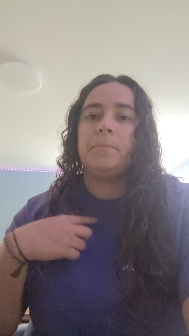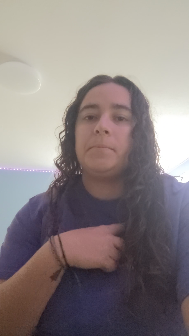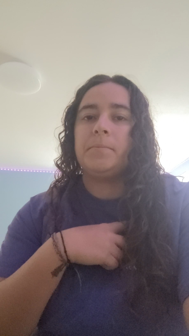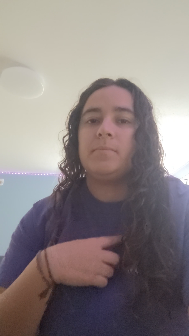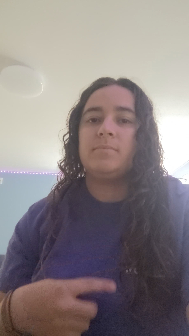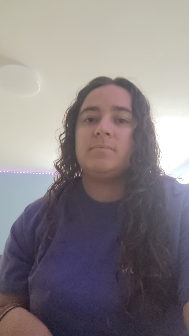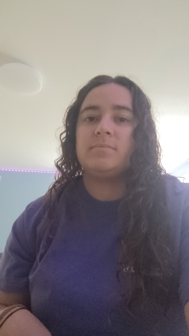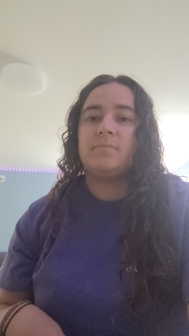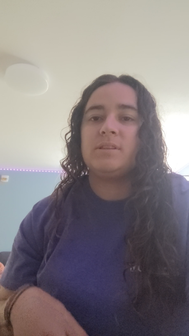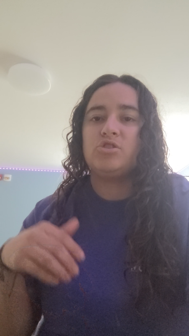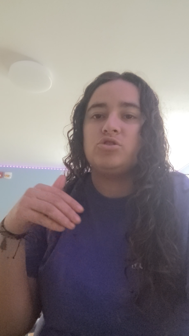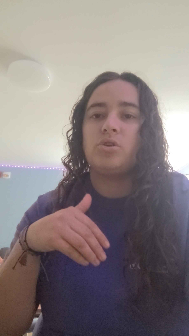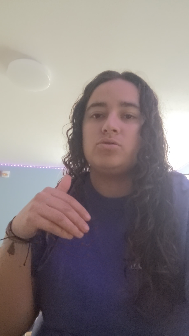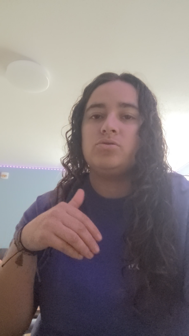doctor